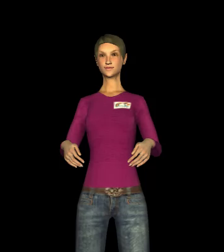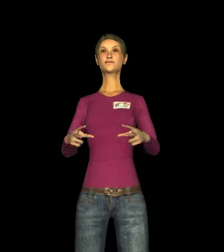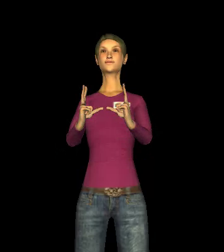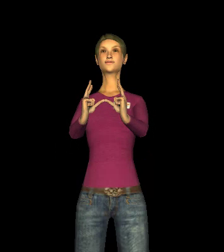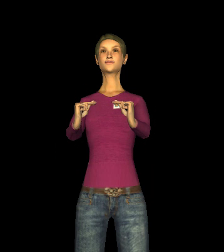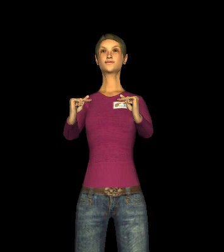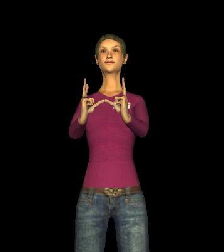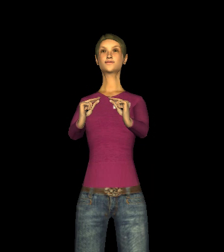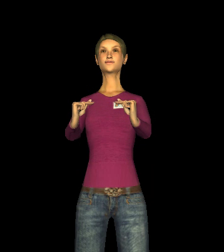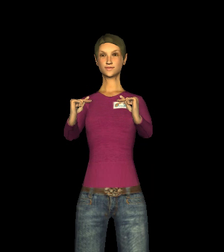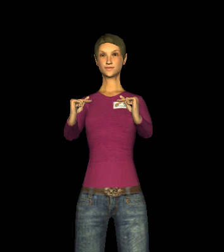يصف